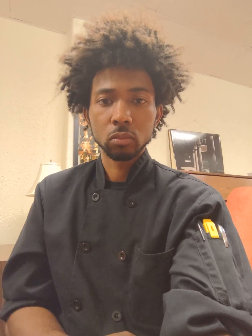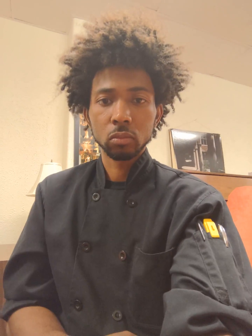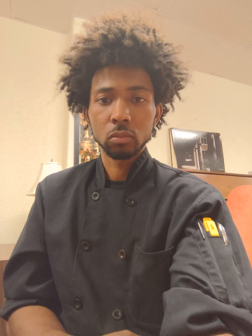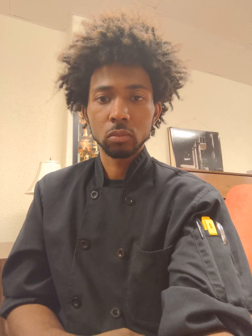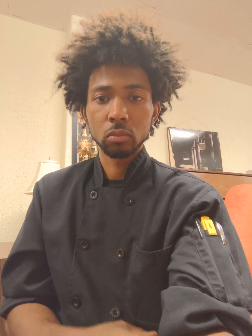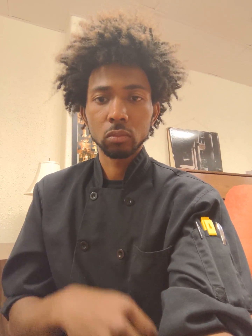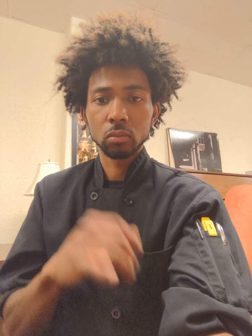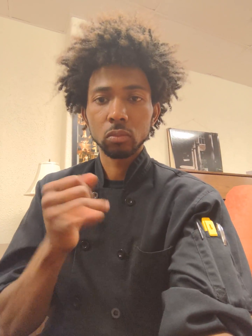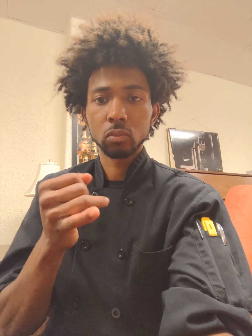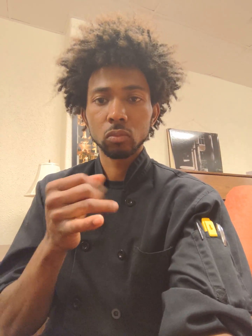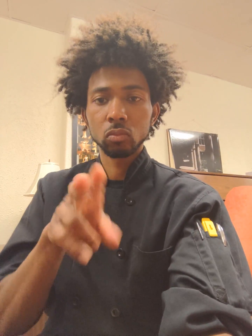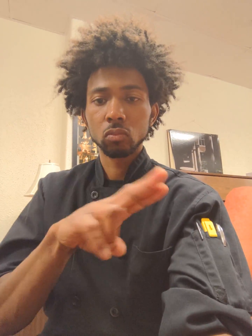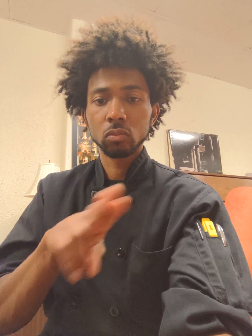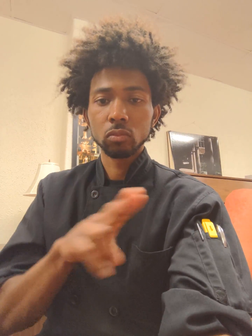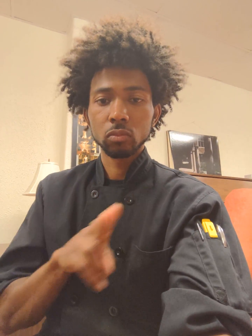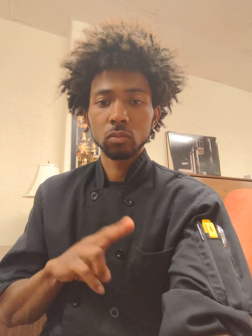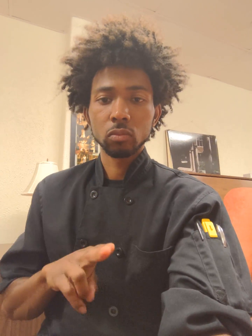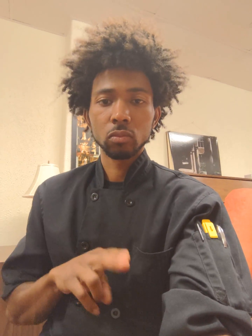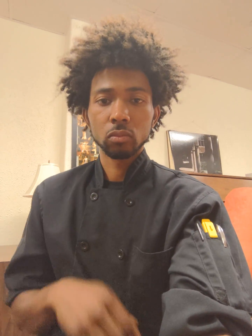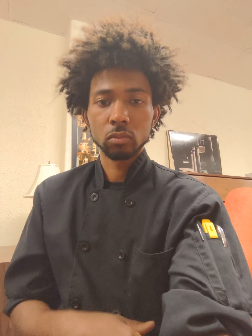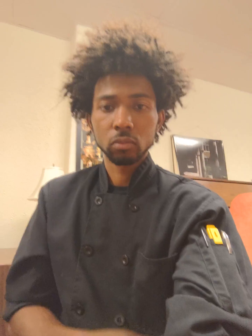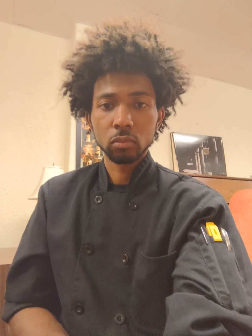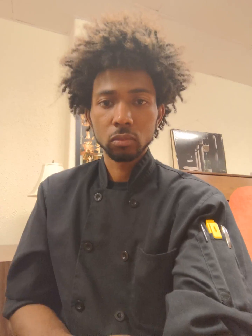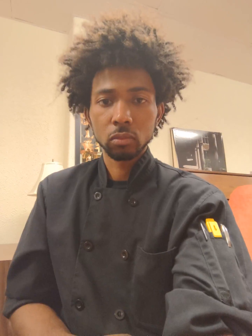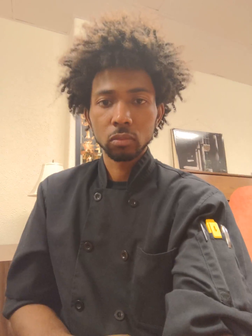jelly